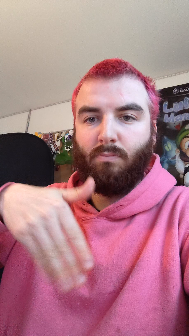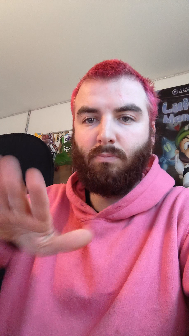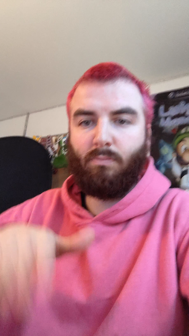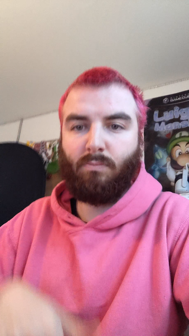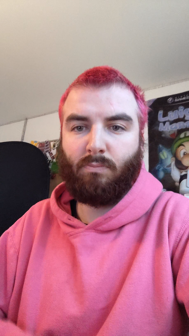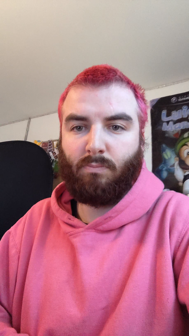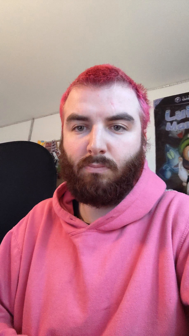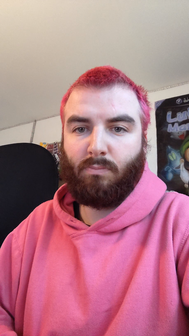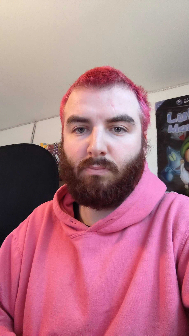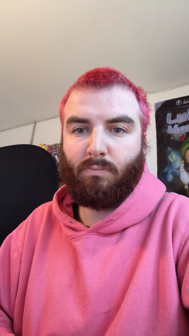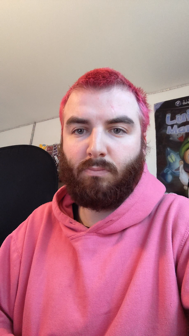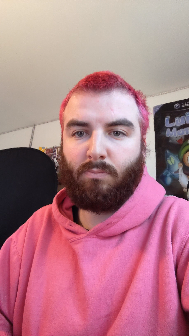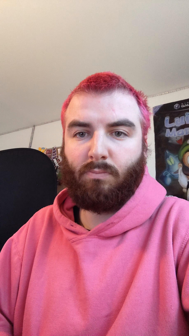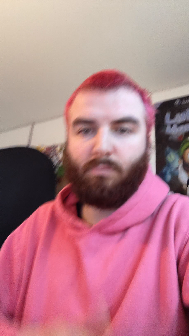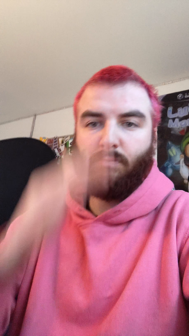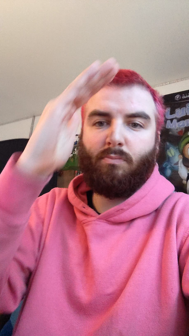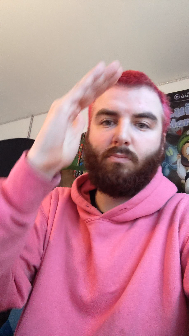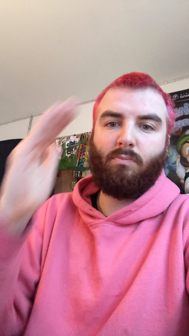roof